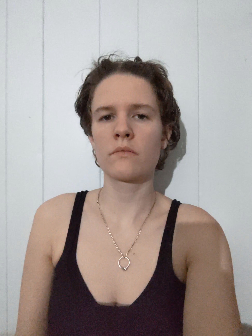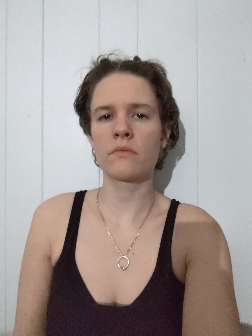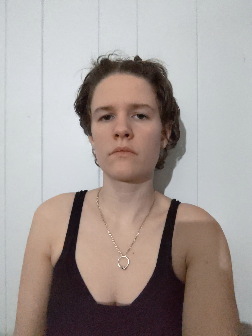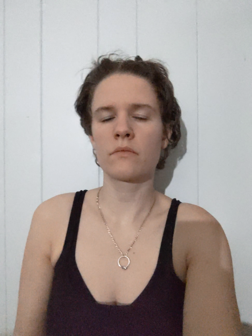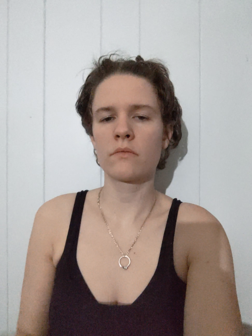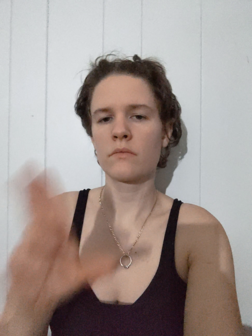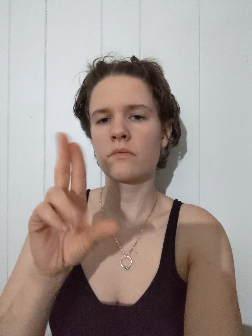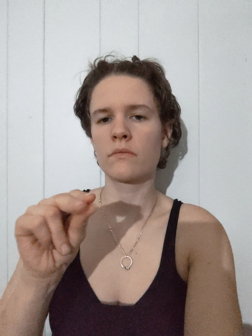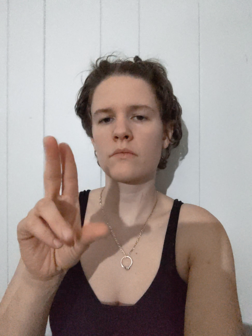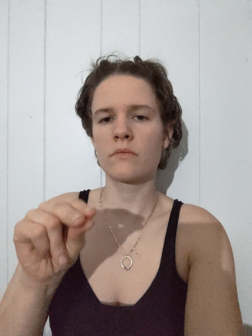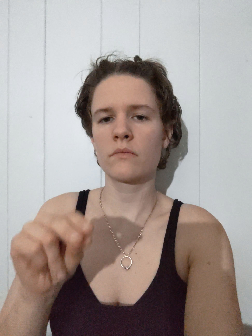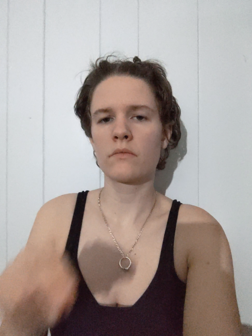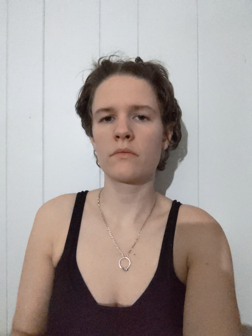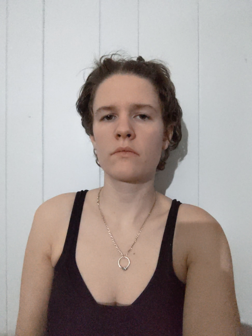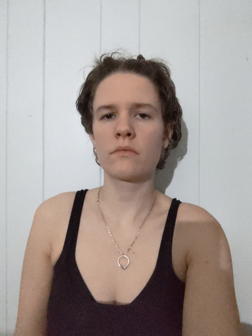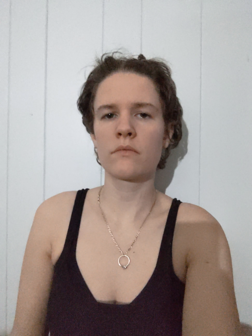no